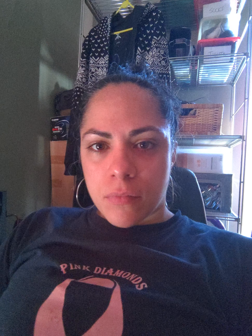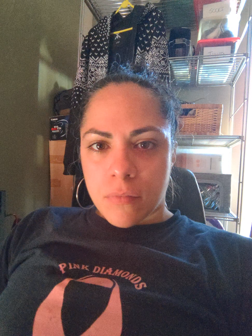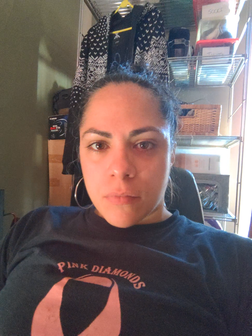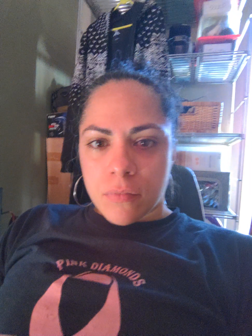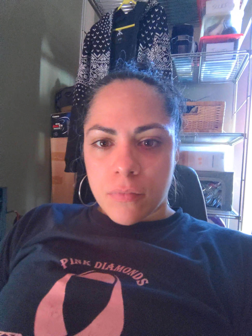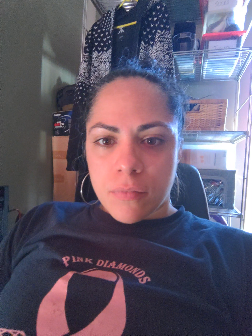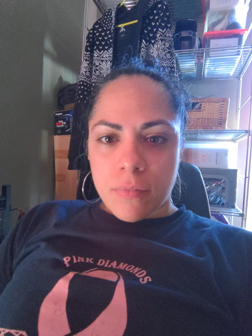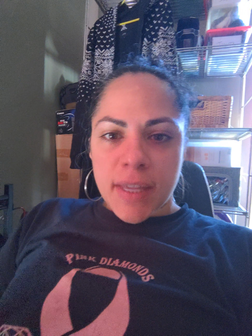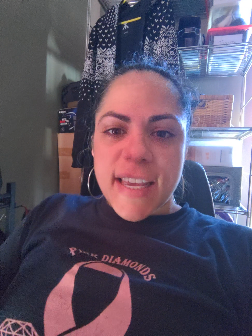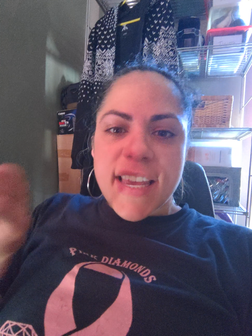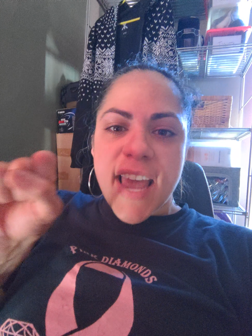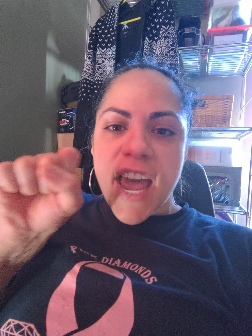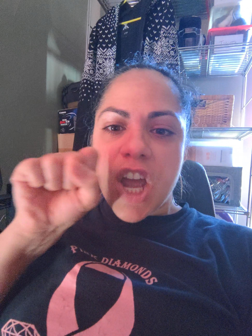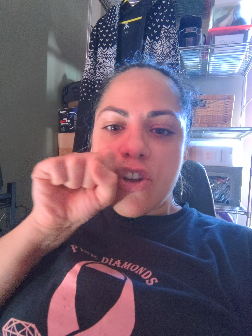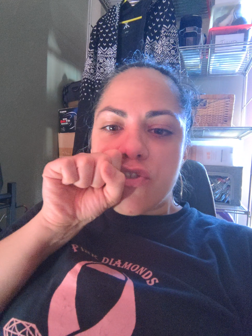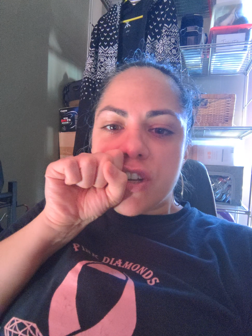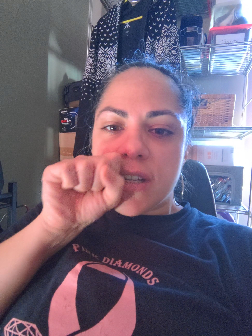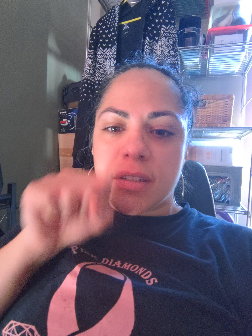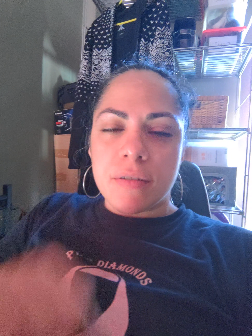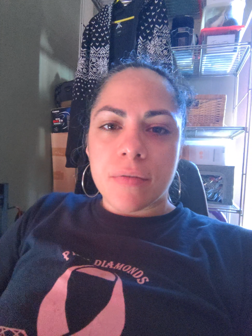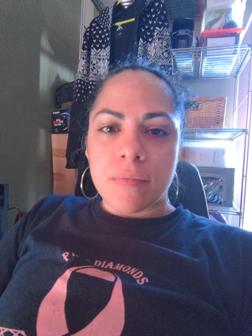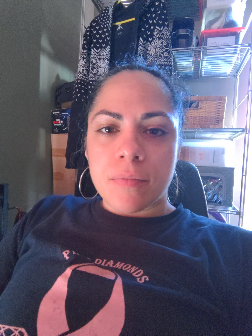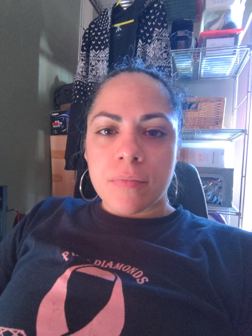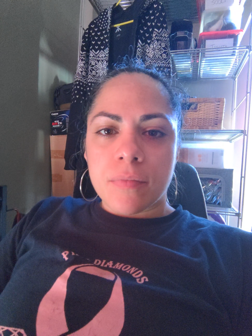carrot